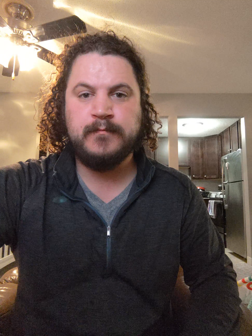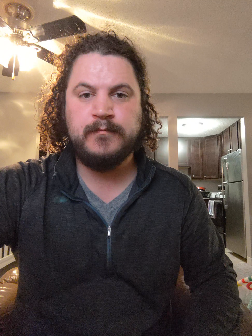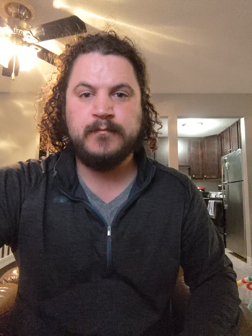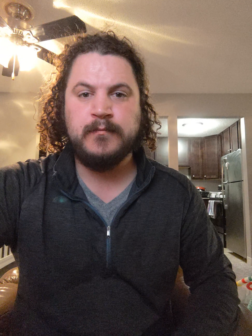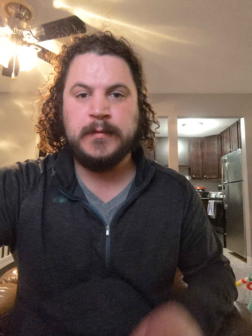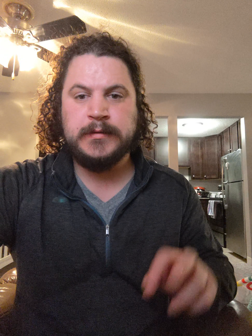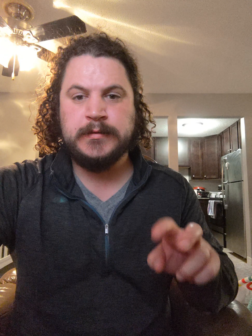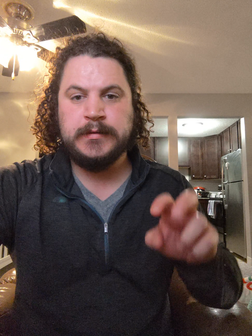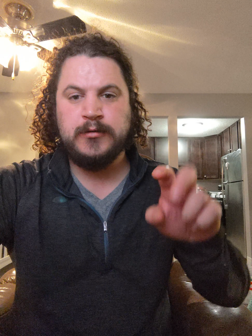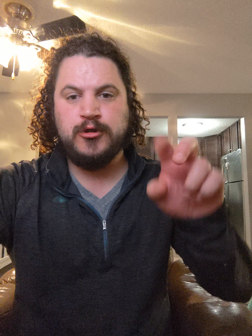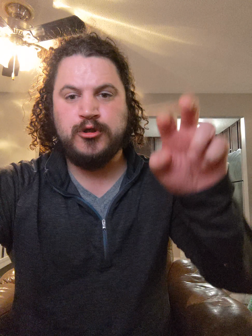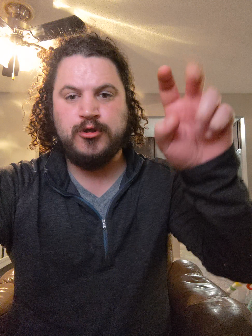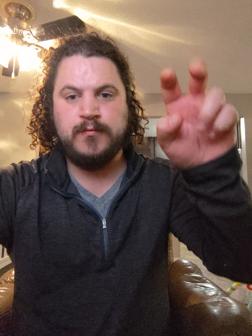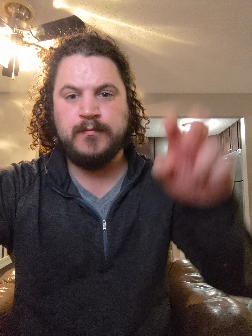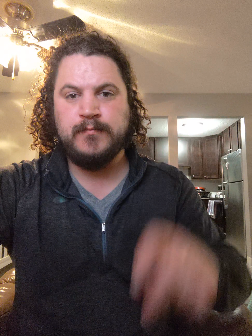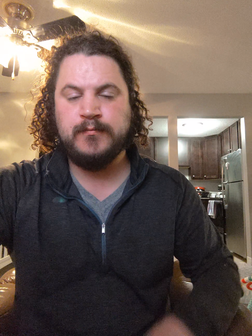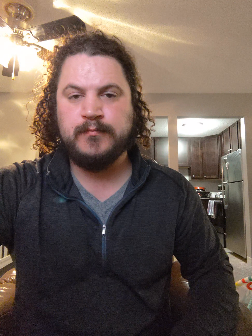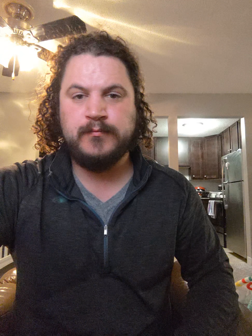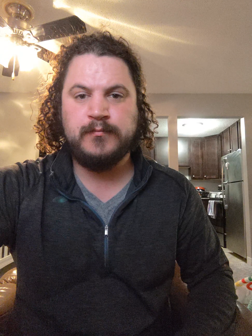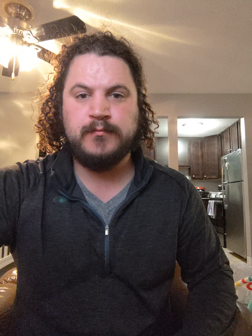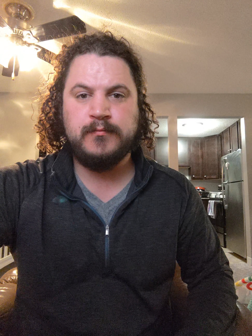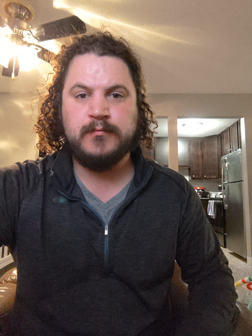stairs